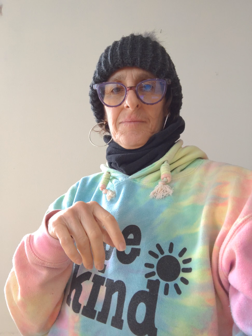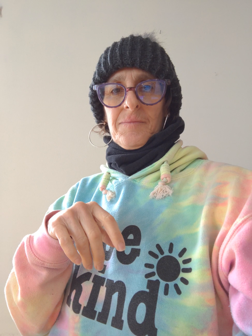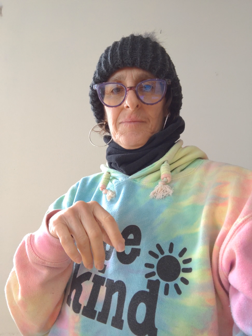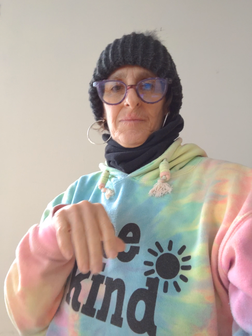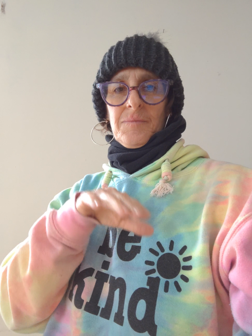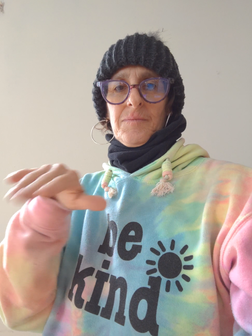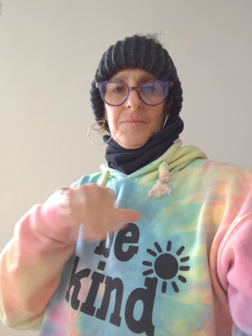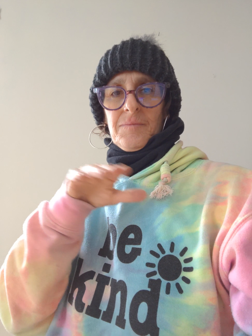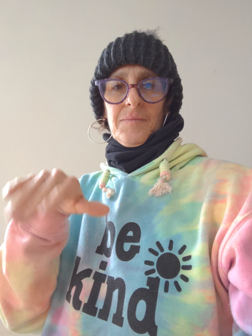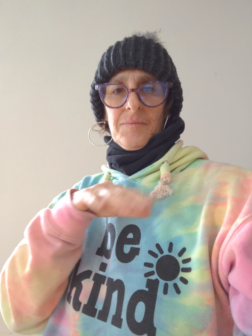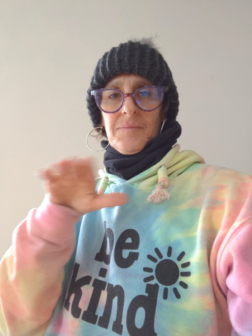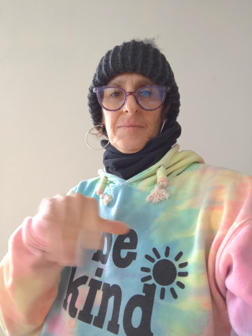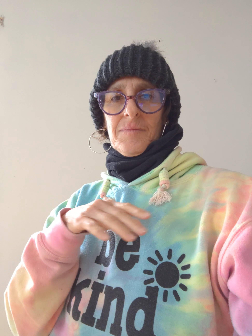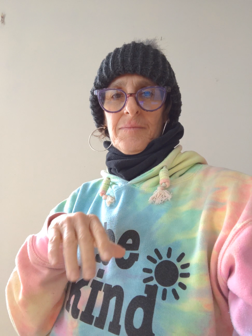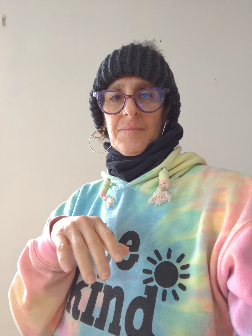pool